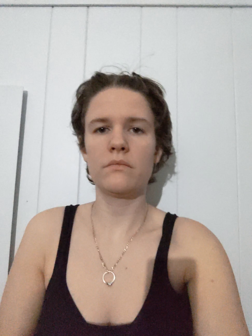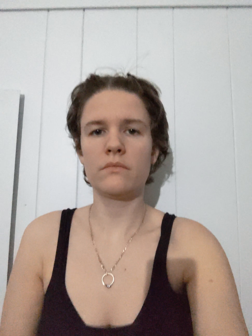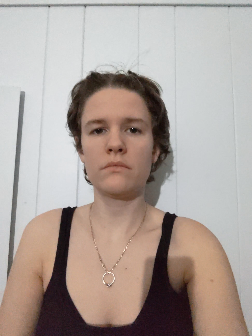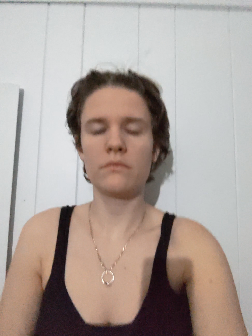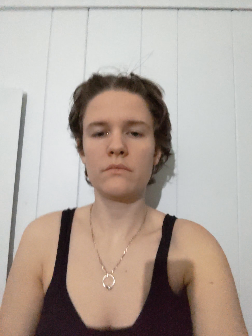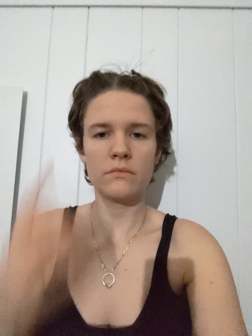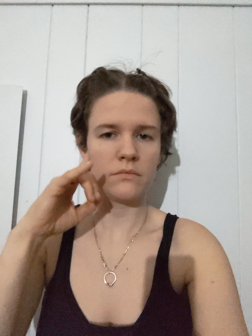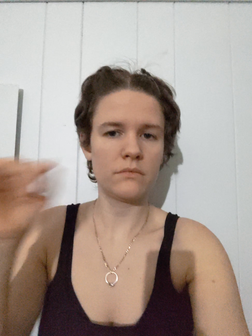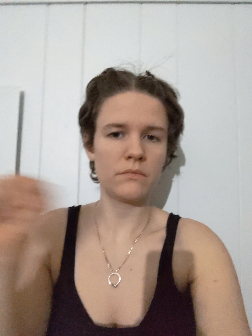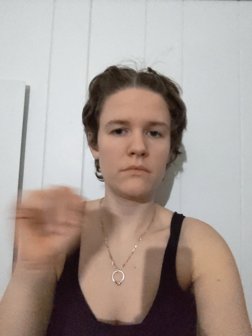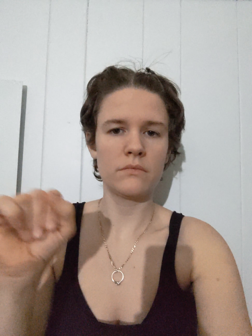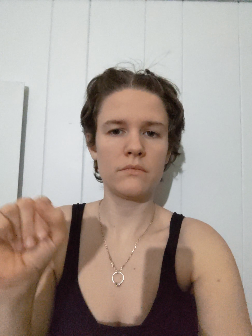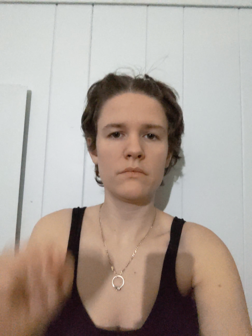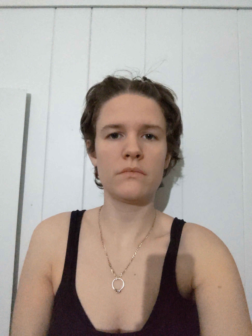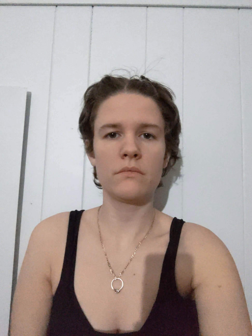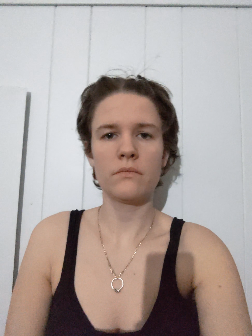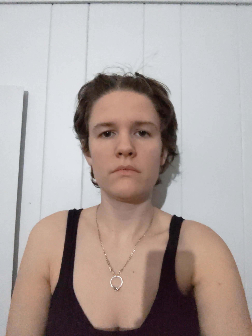loud